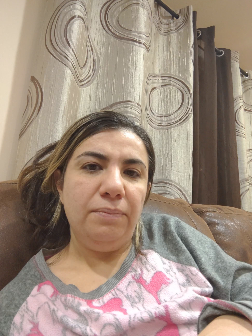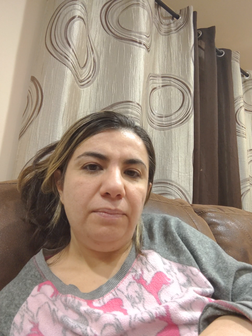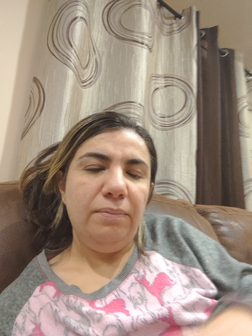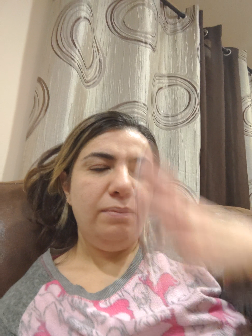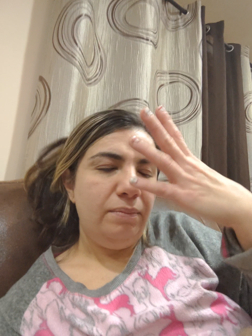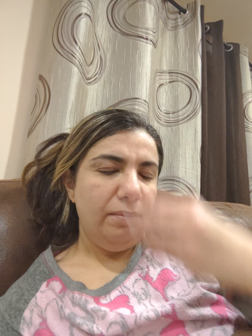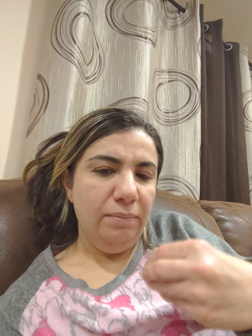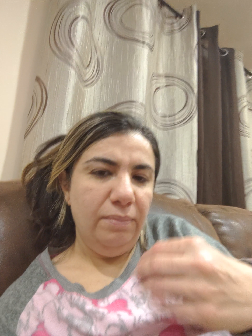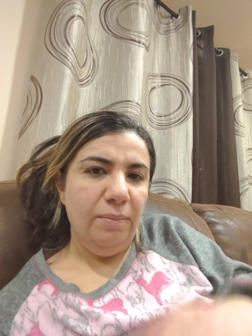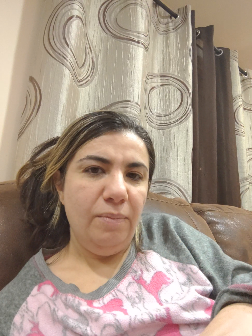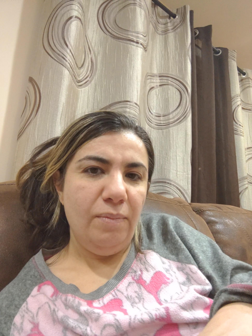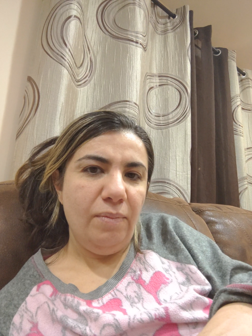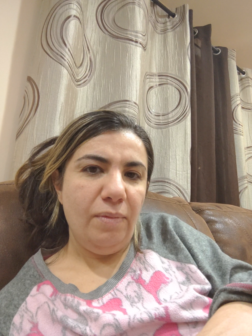sleepy